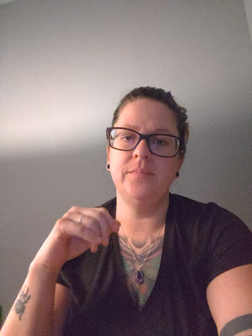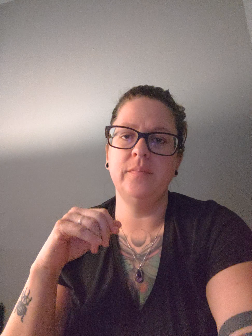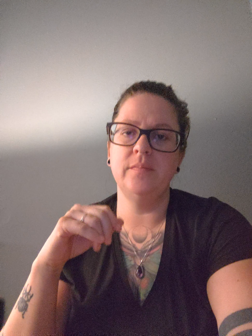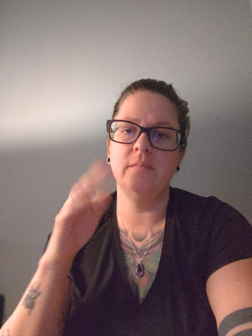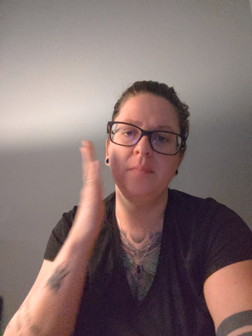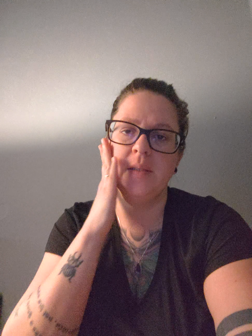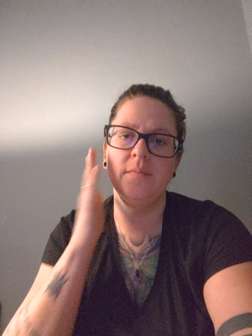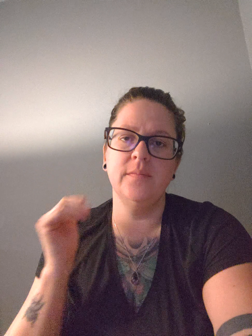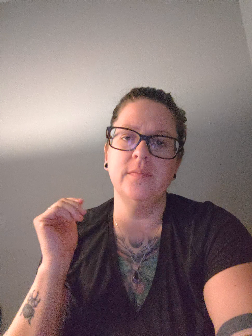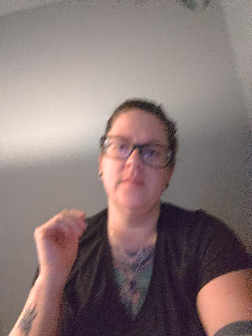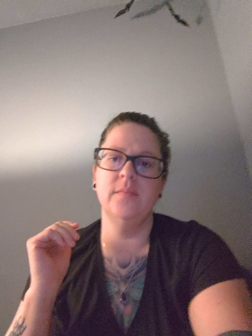bed